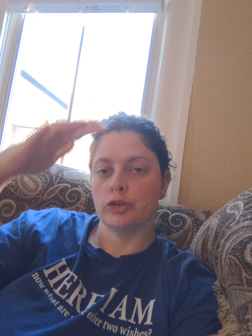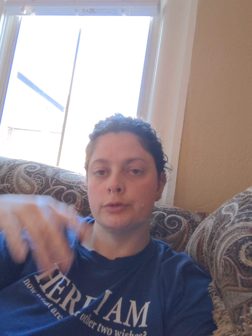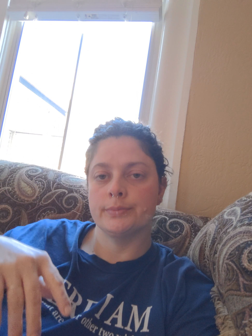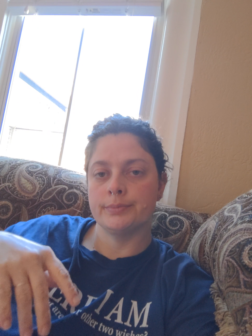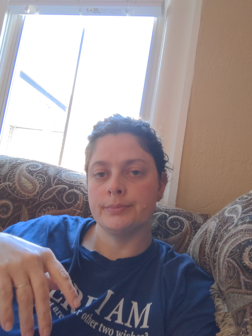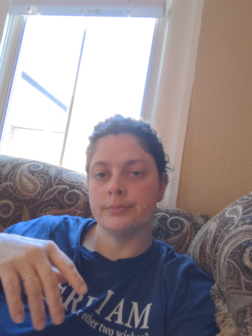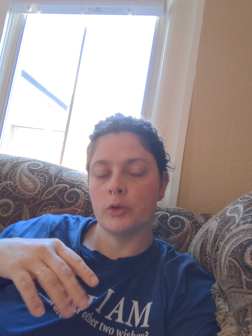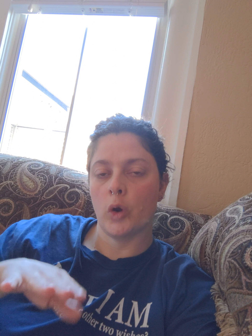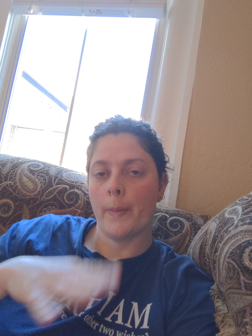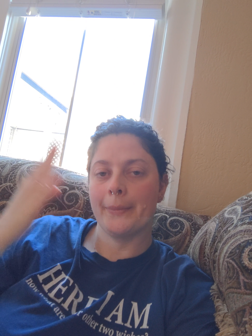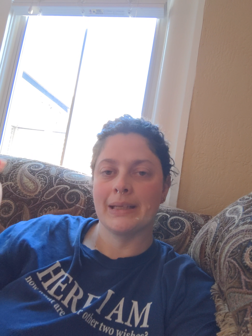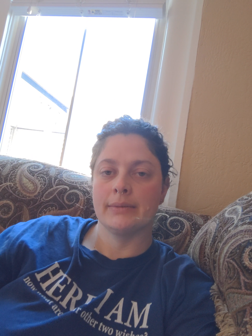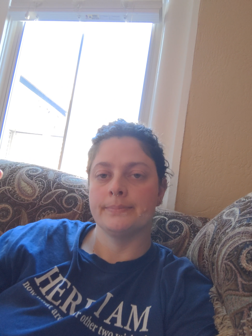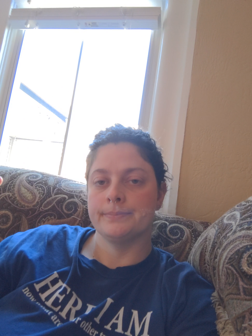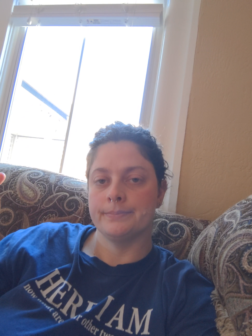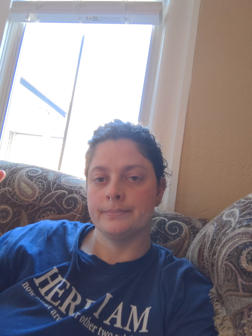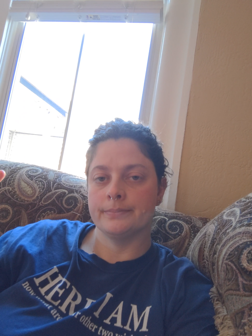open